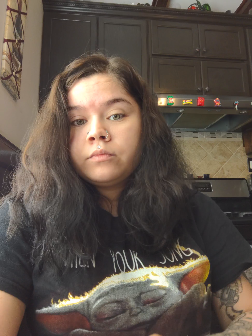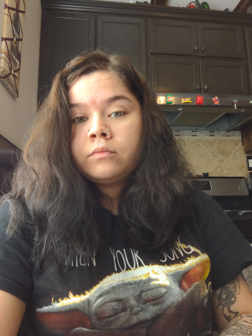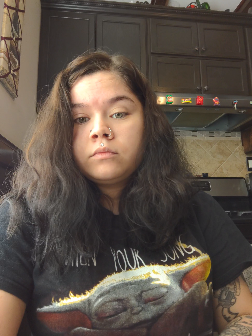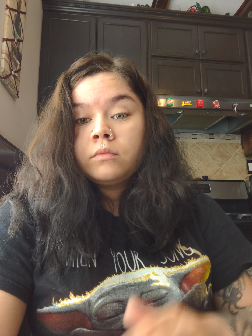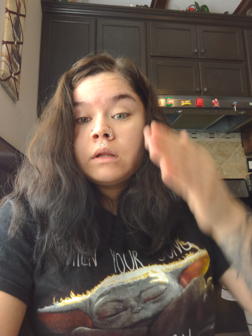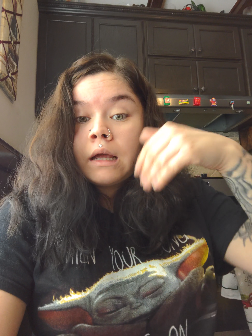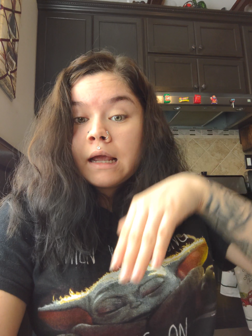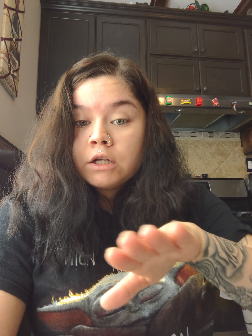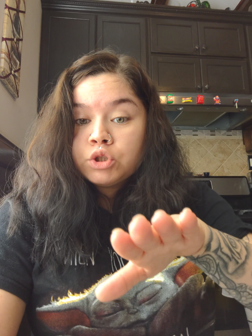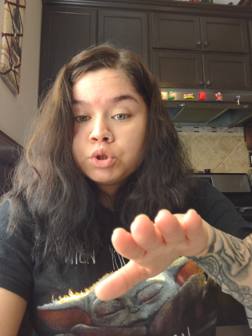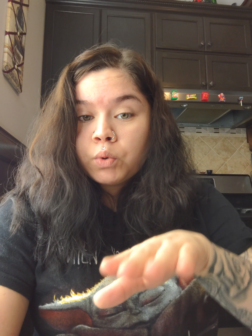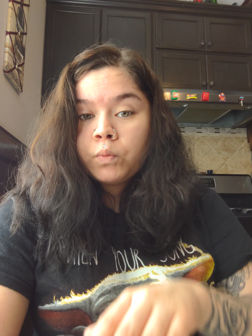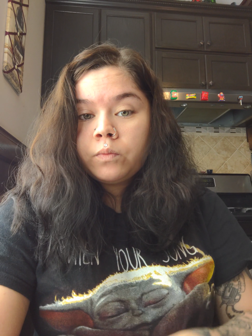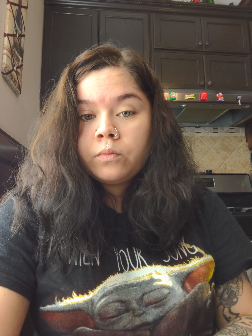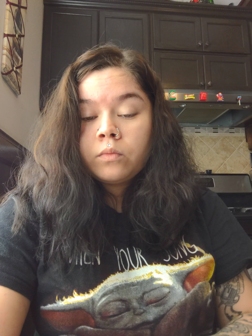into